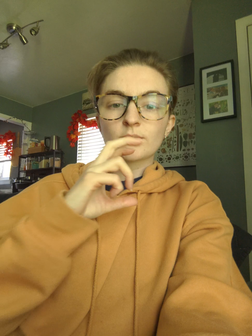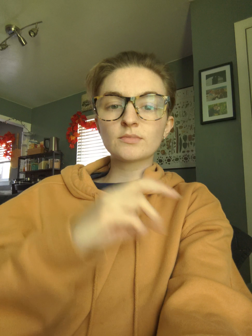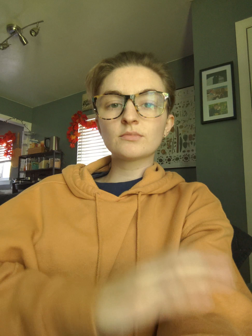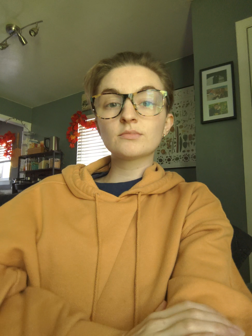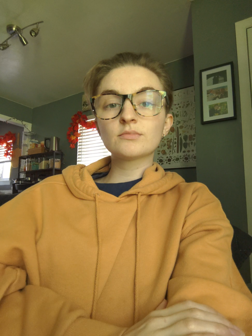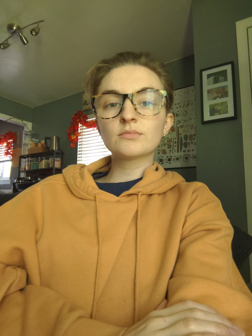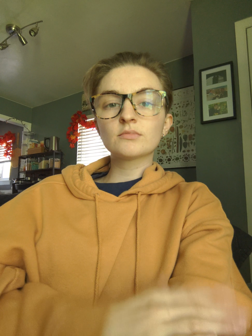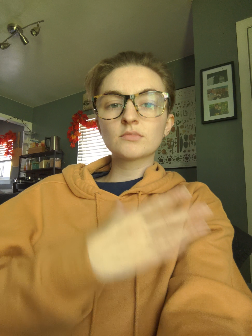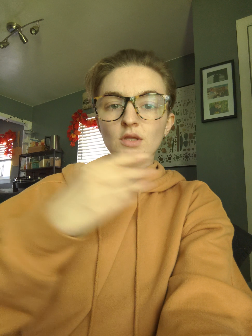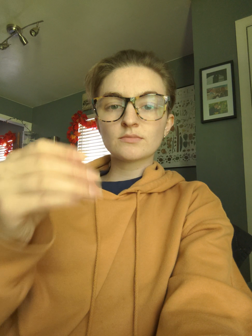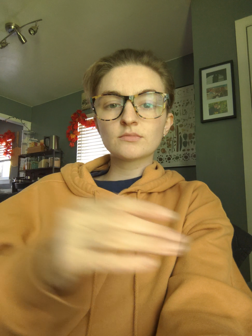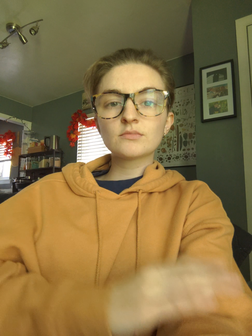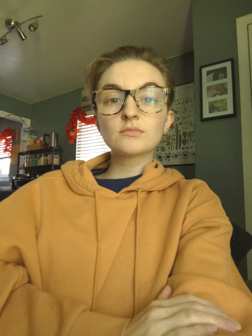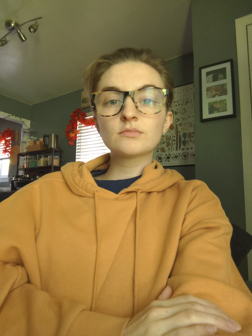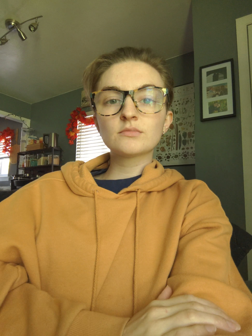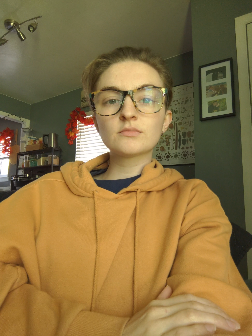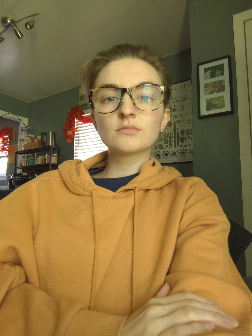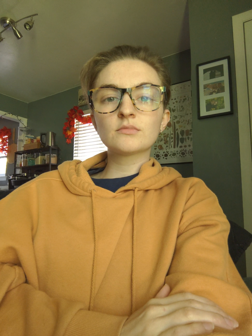and